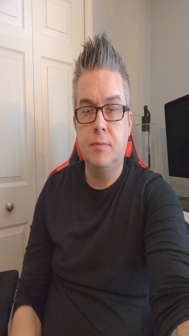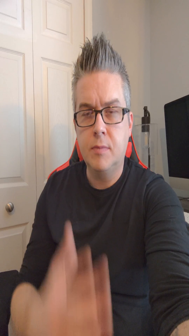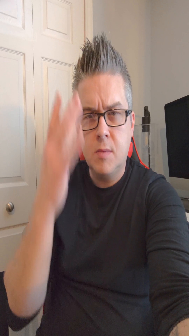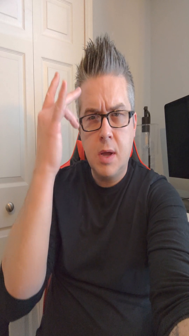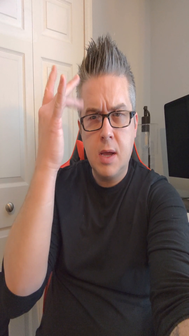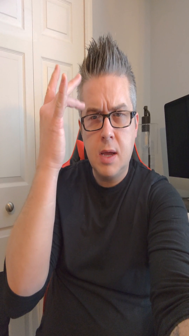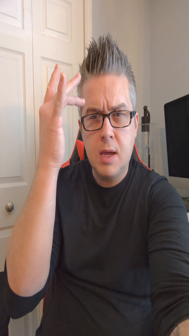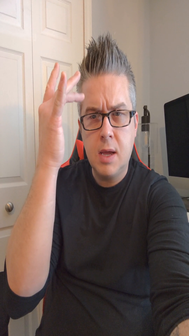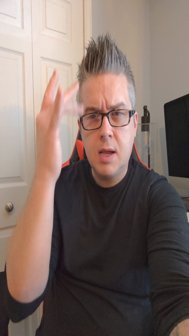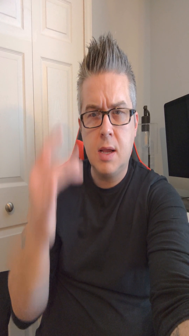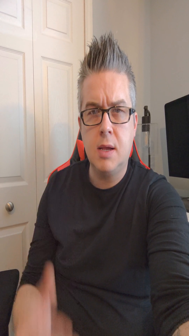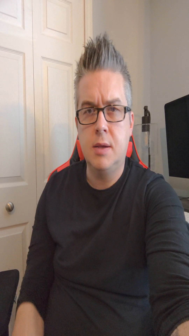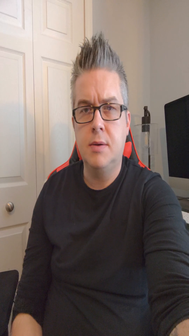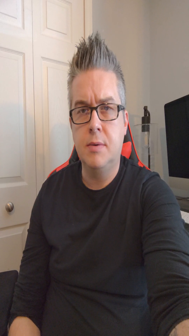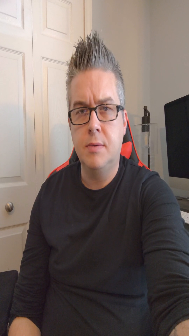why